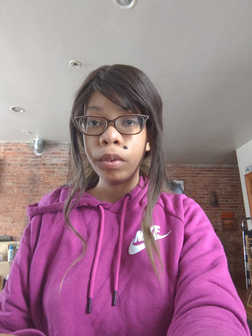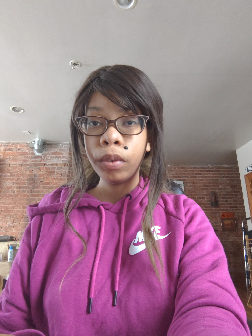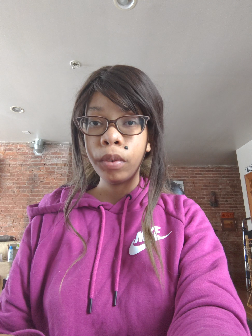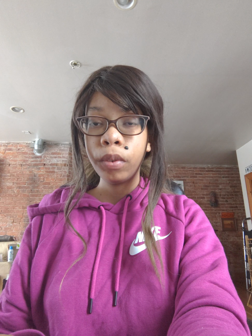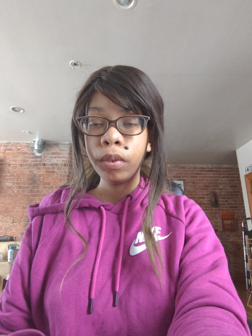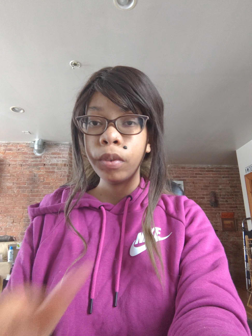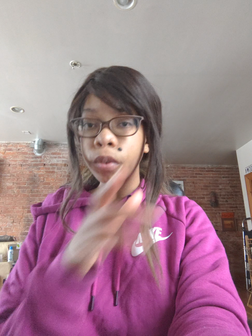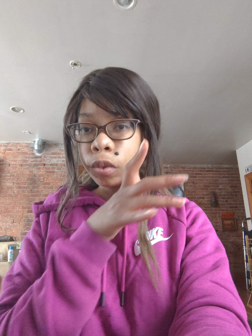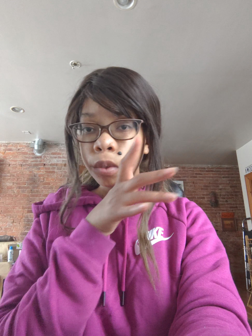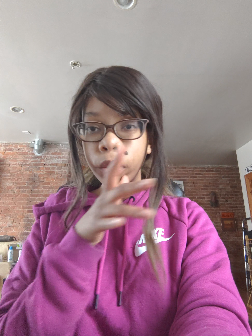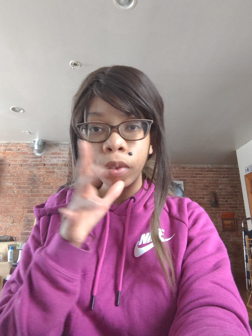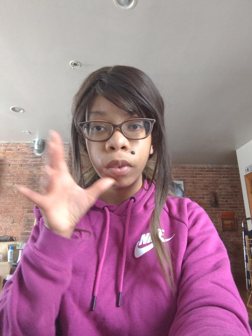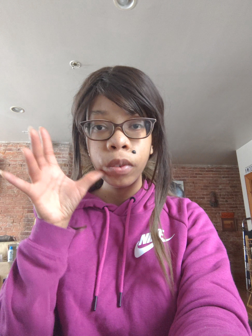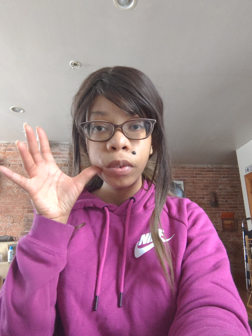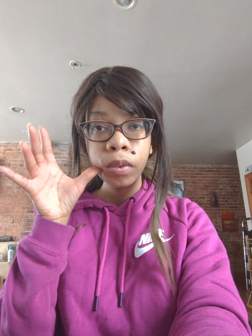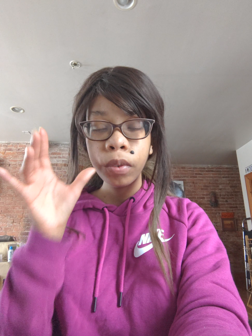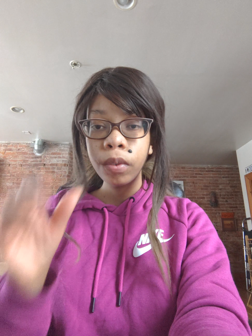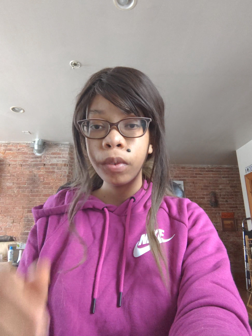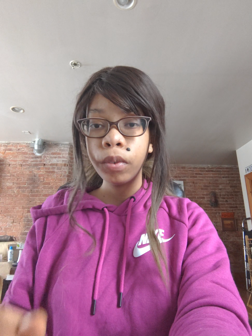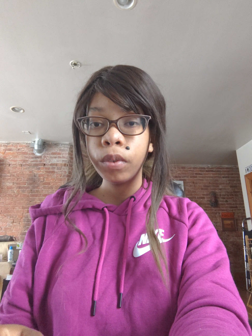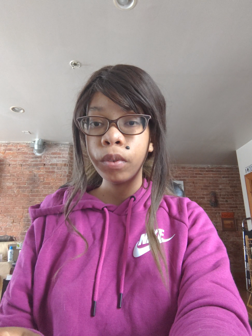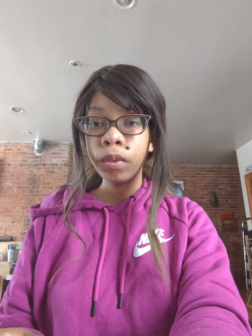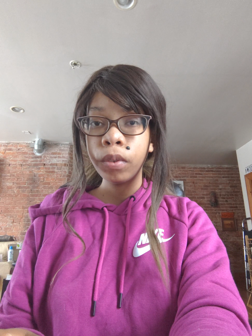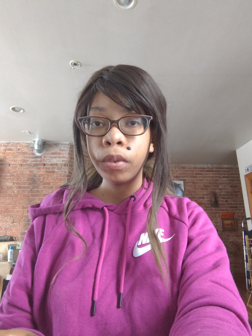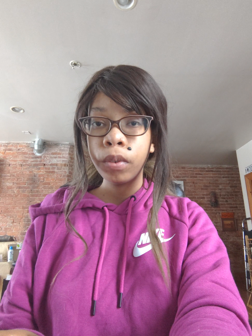farm